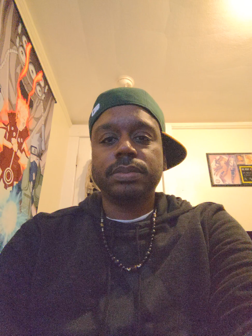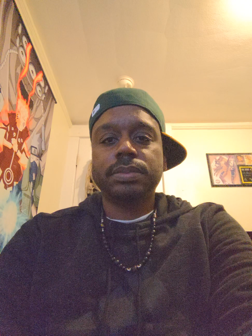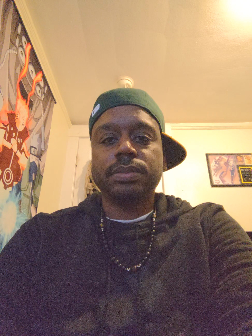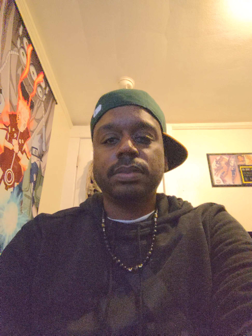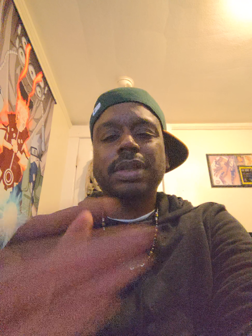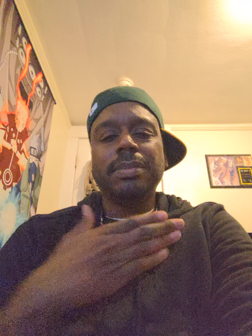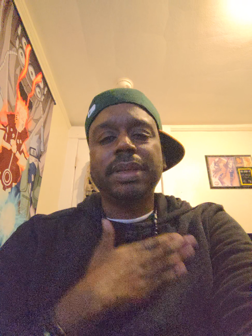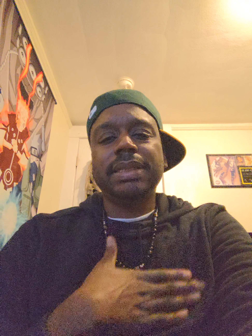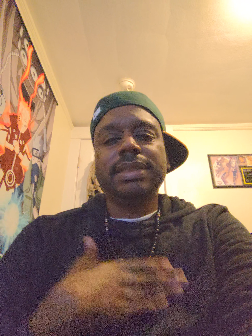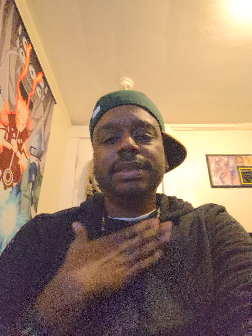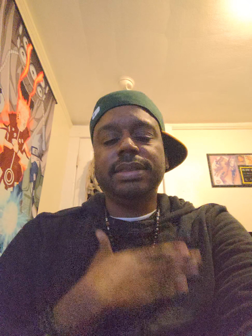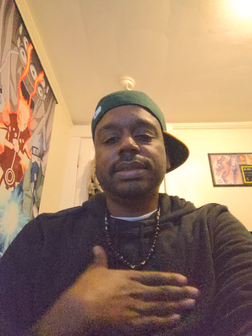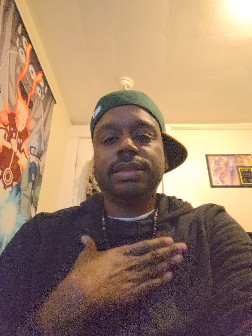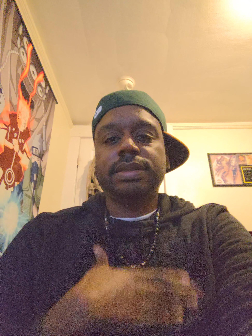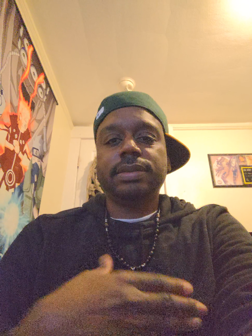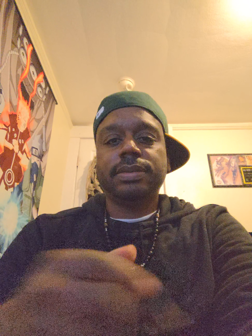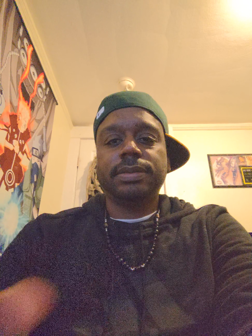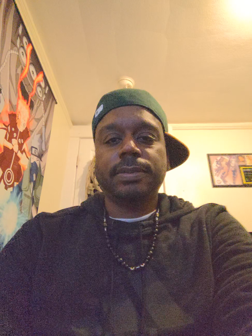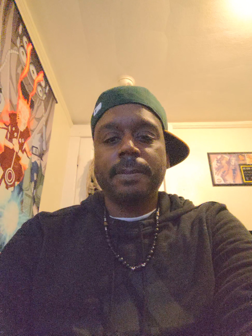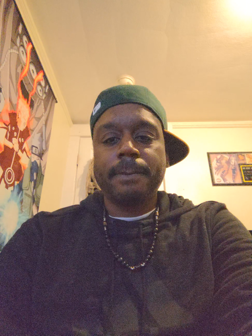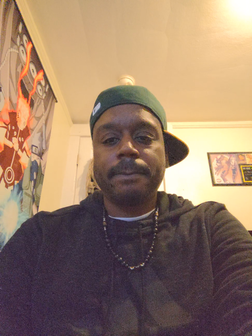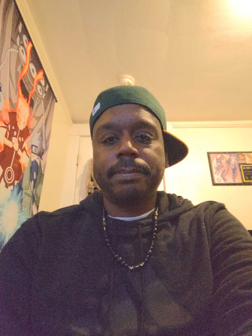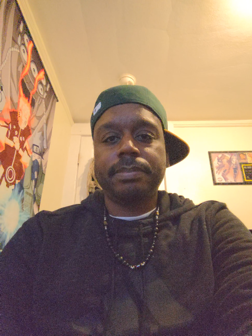please